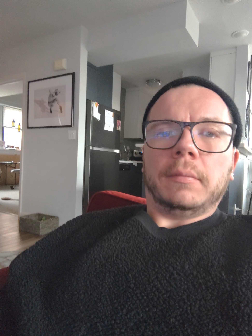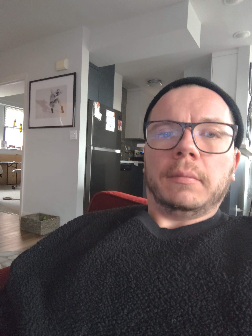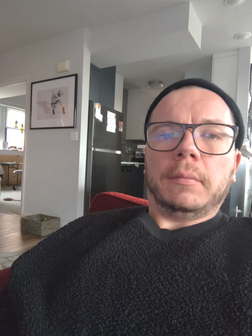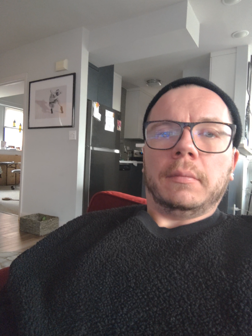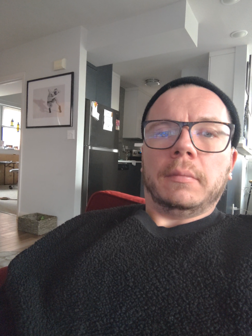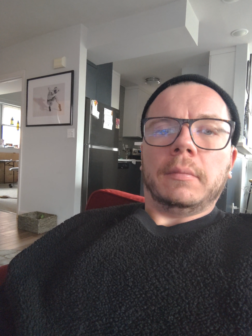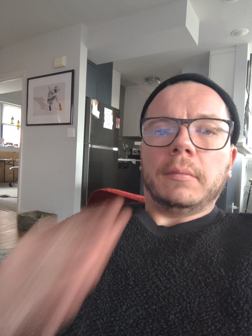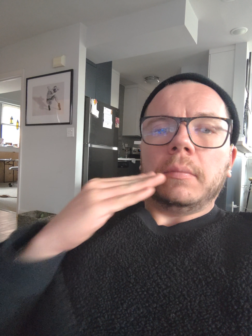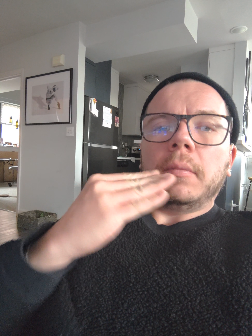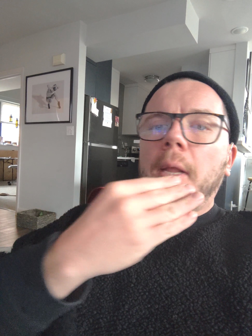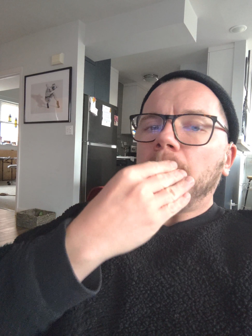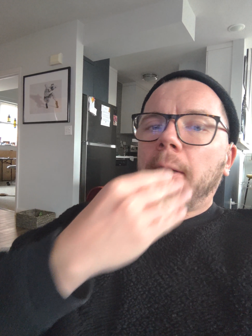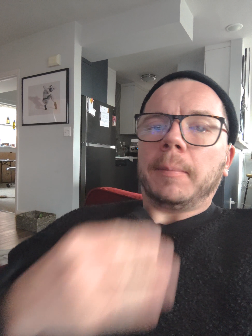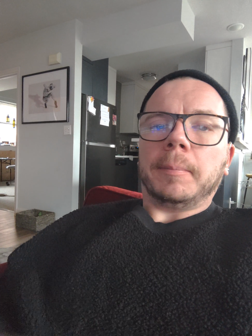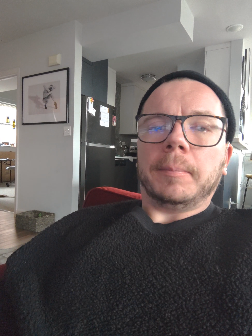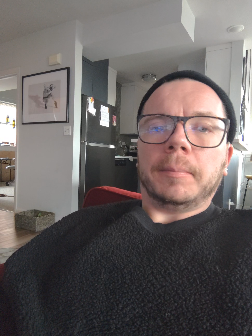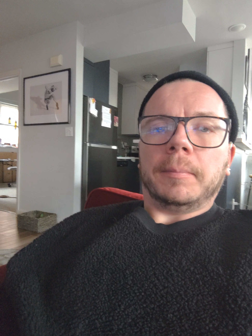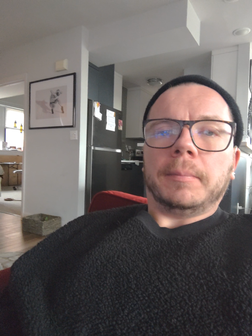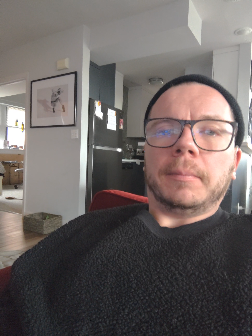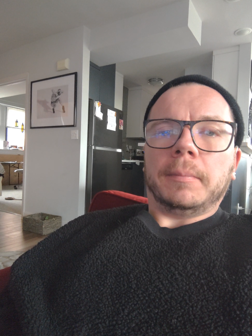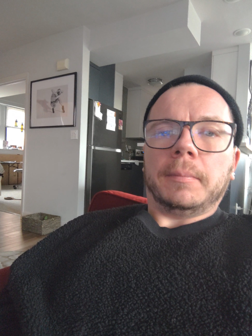napkin